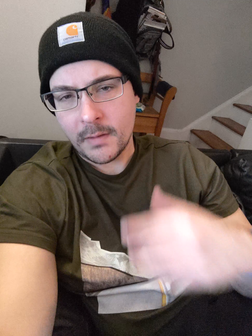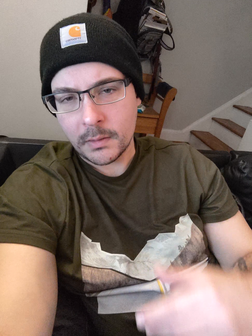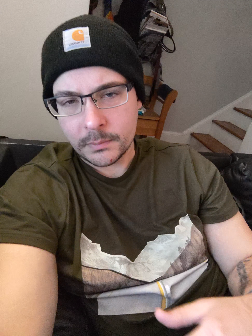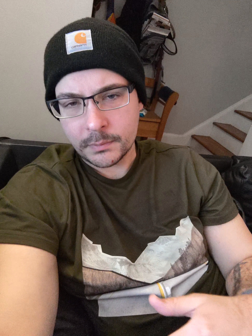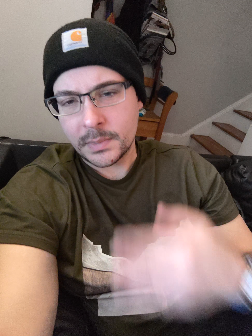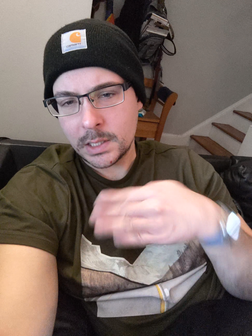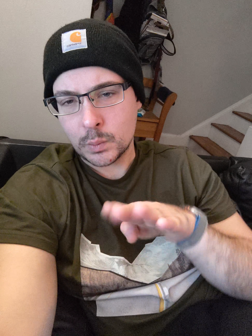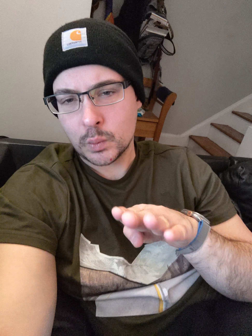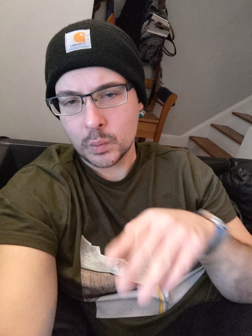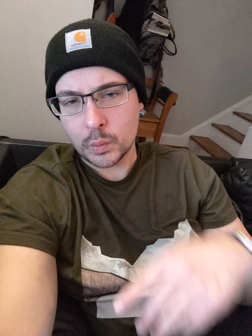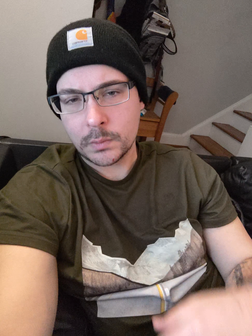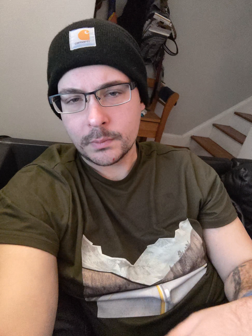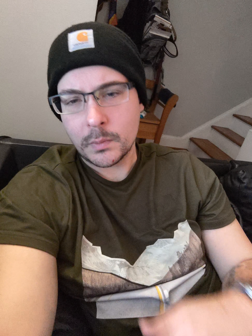into